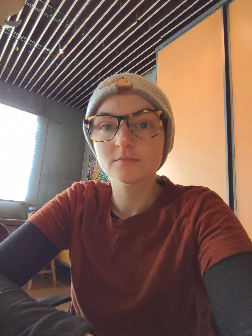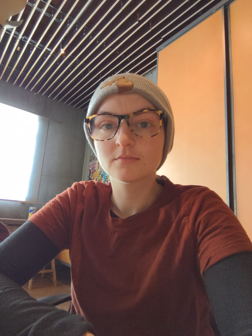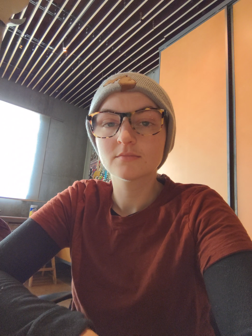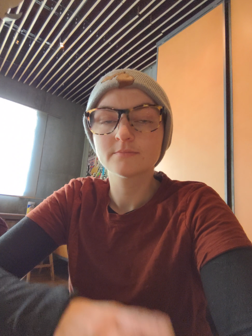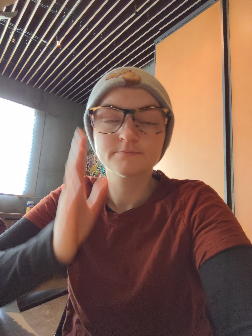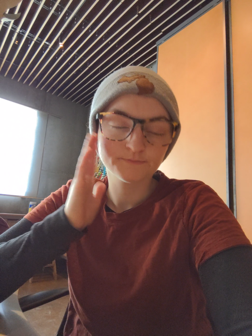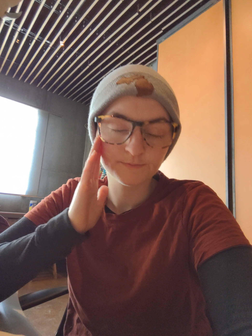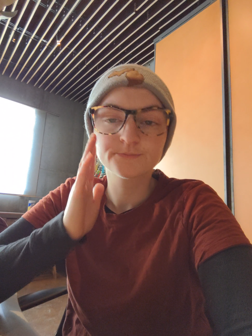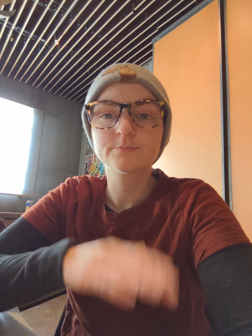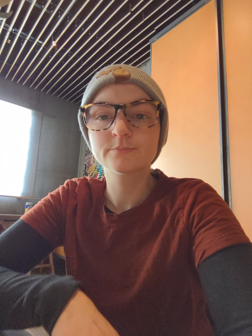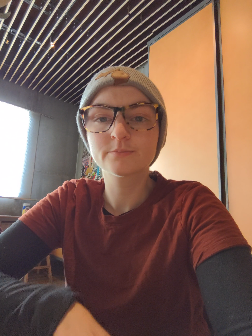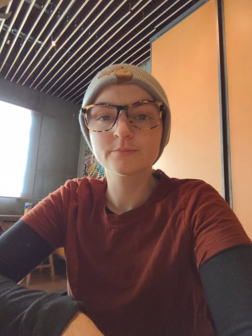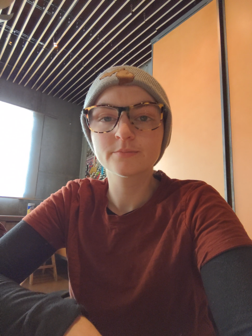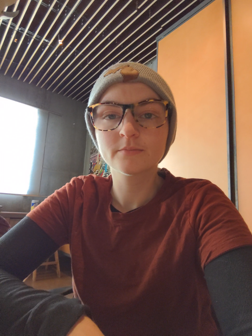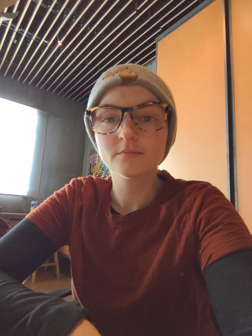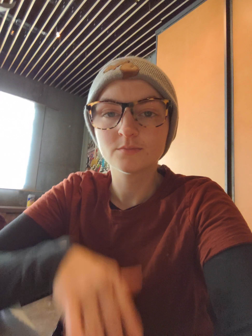nap